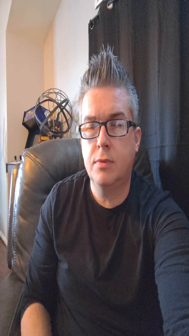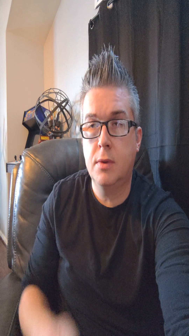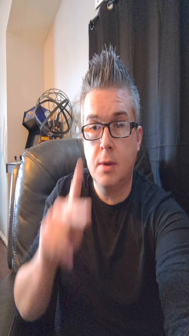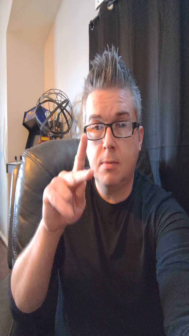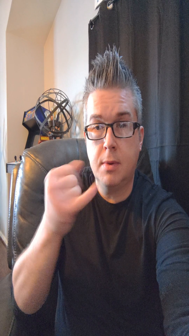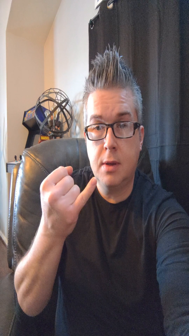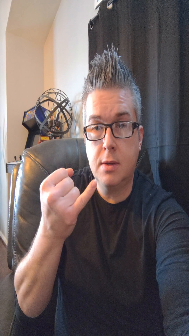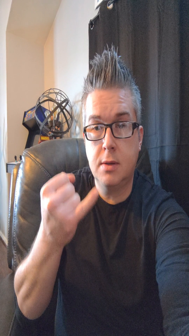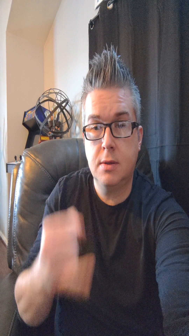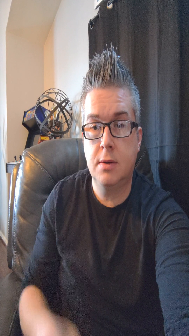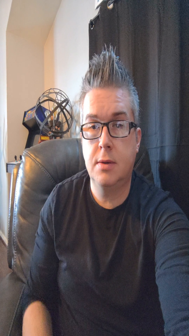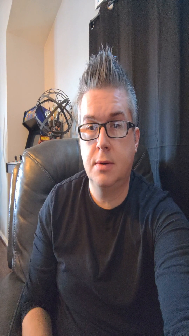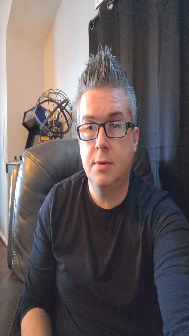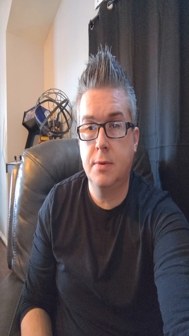pajamas